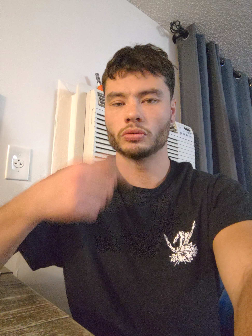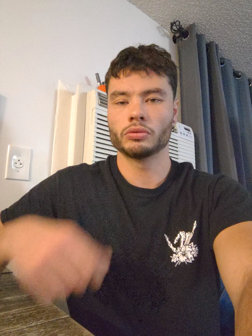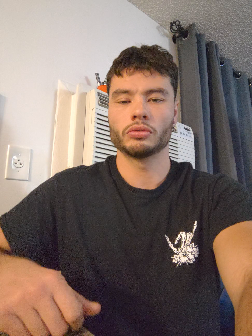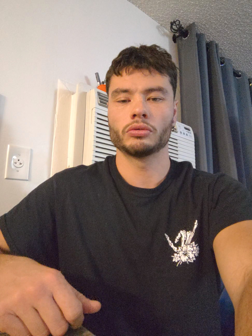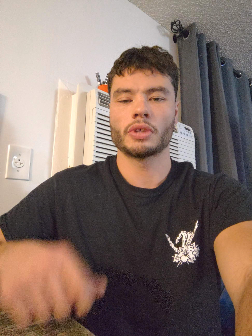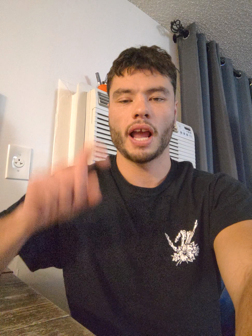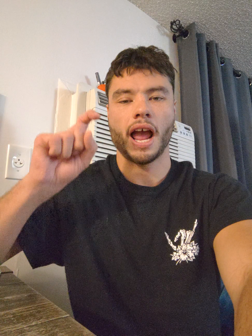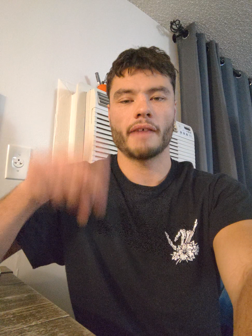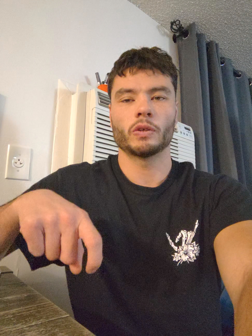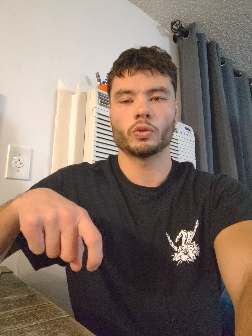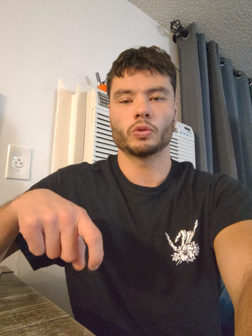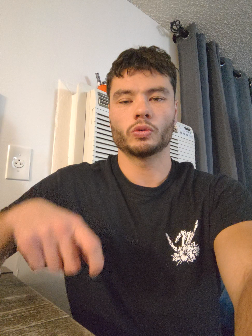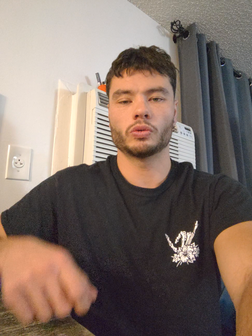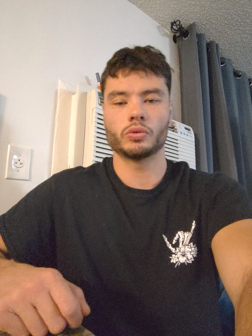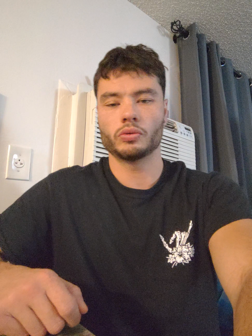have to